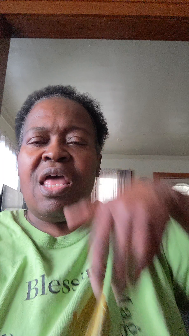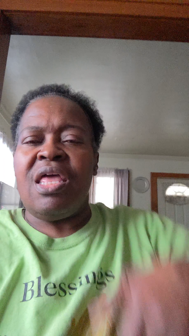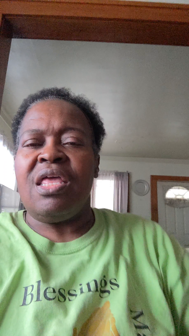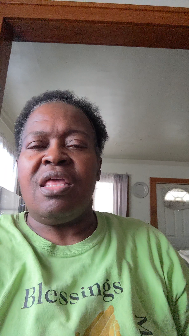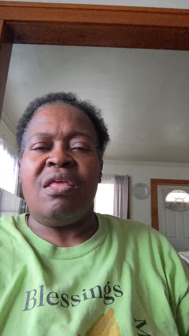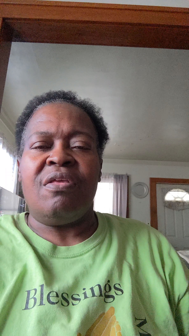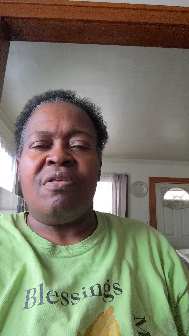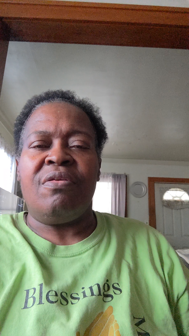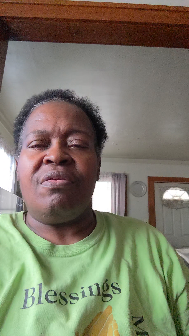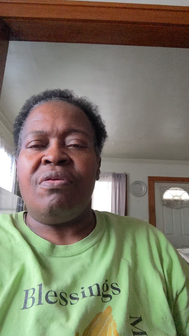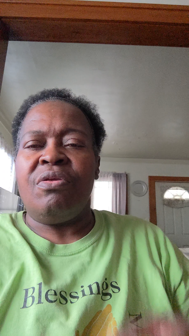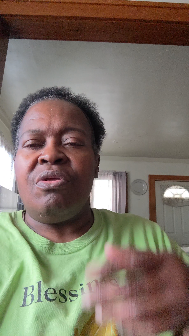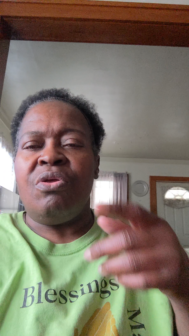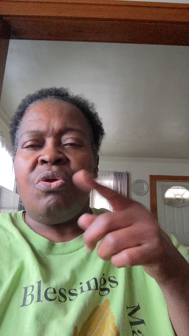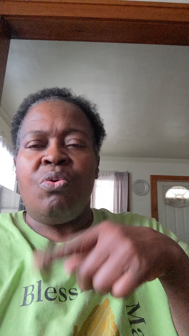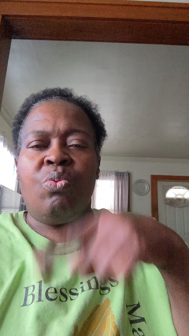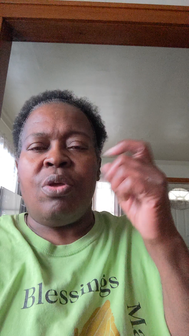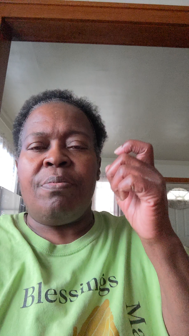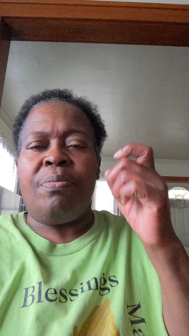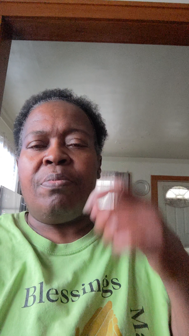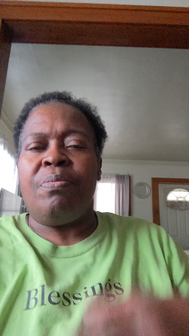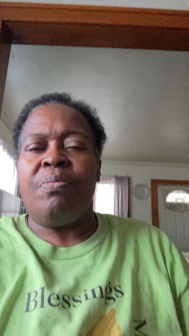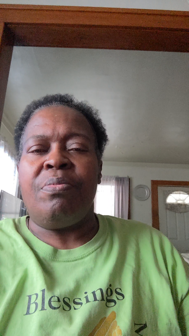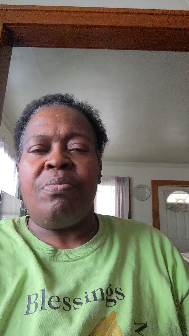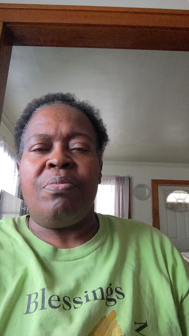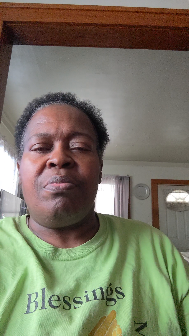rip